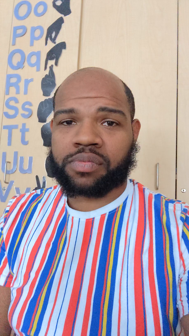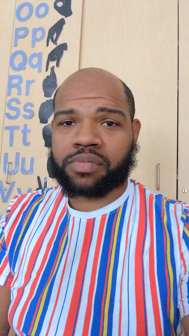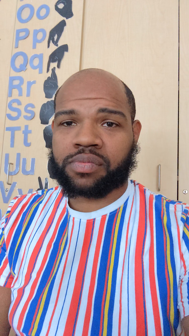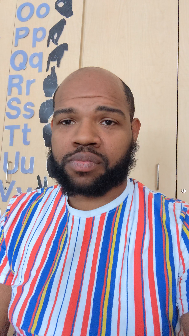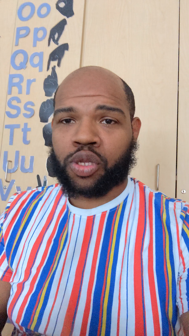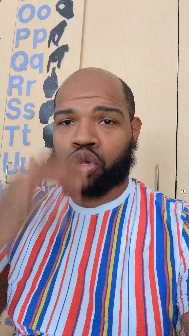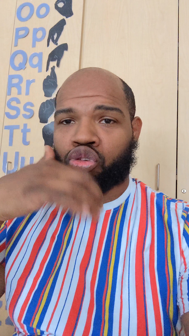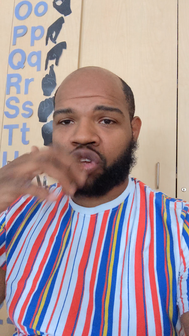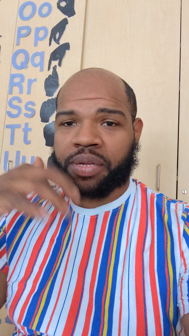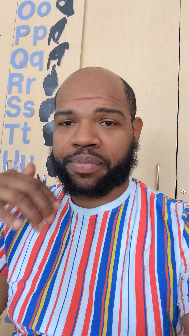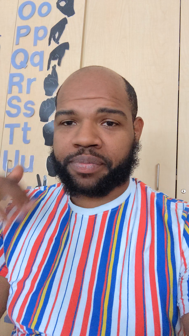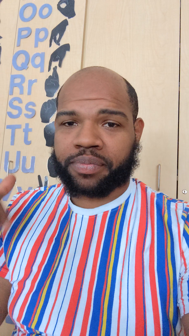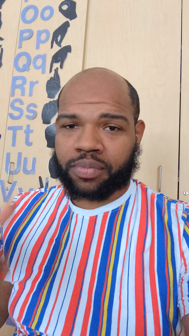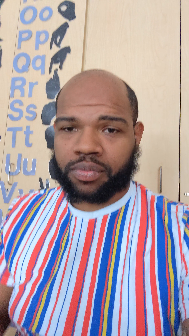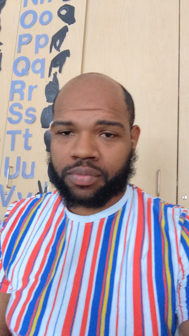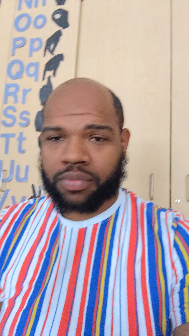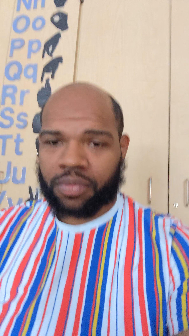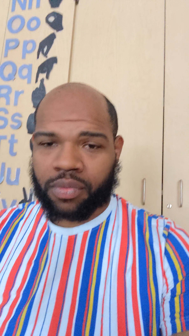grapes